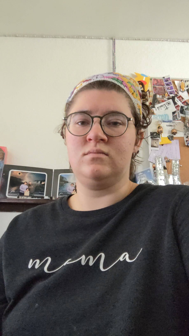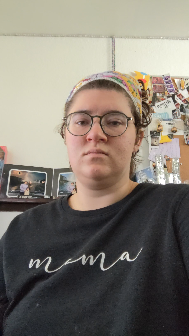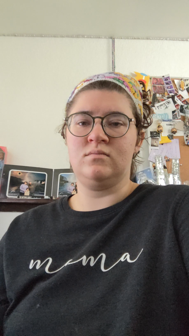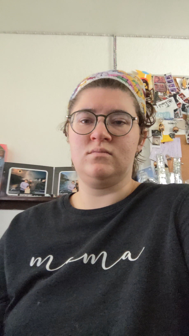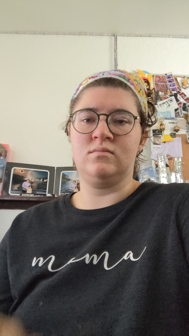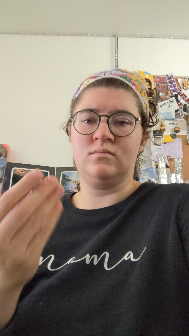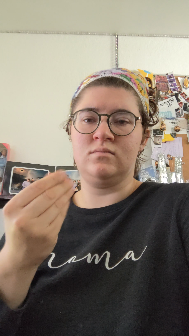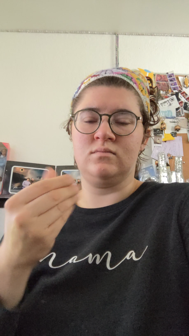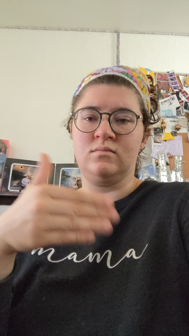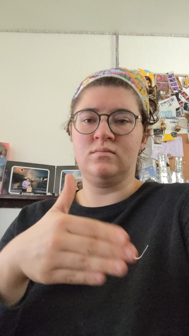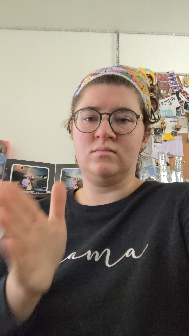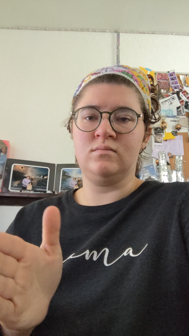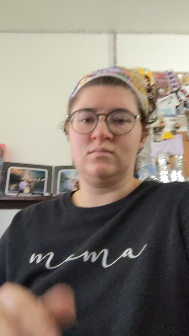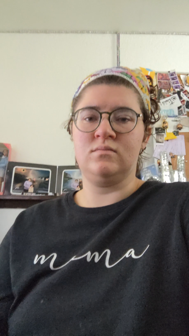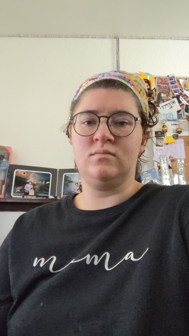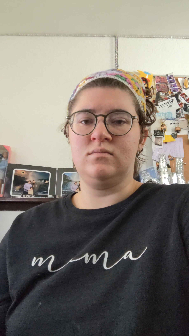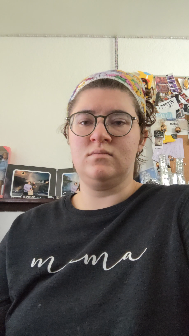sandbox